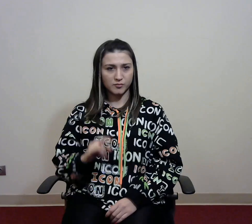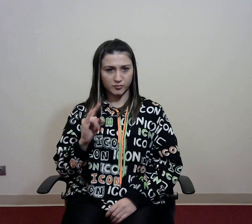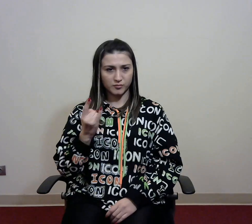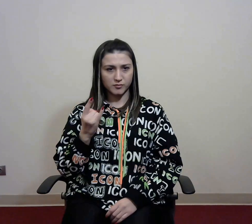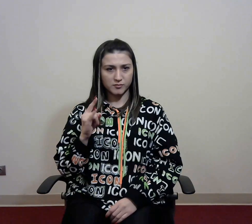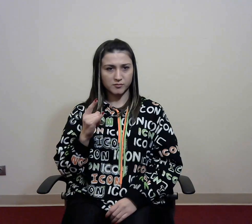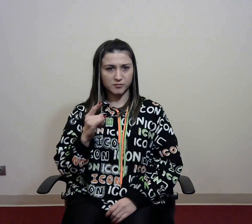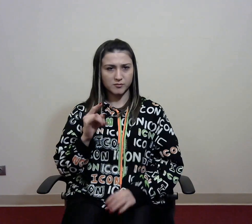uşaq